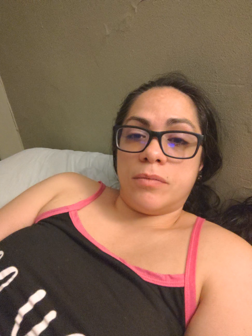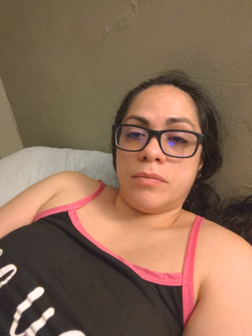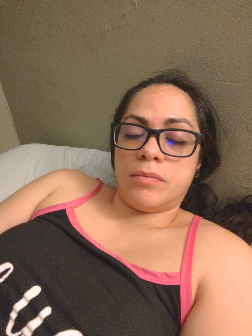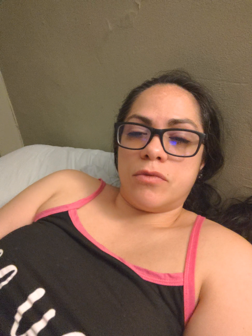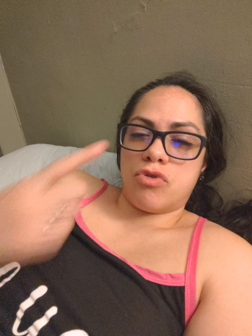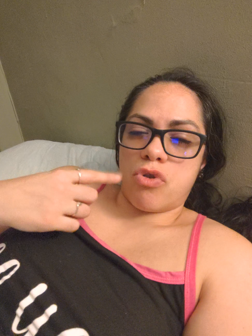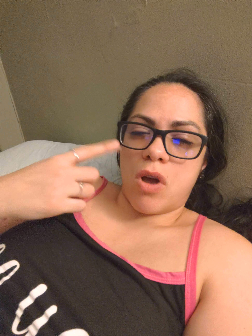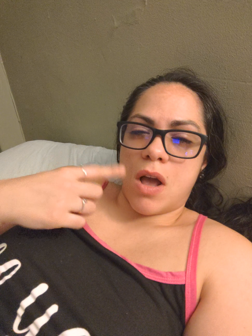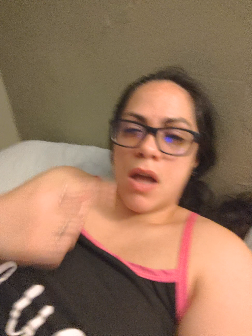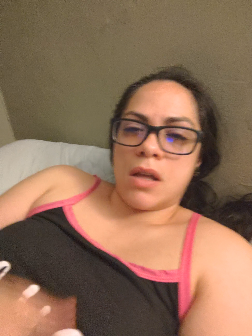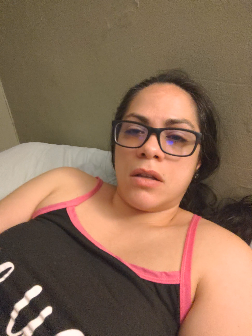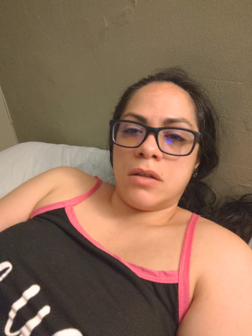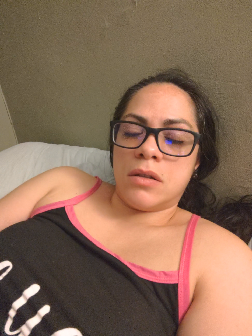cry